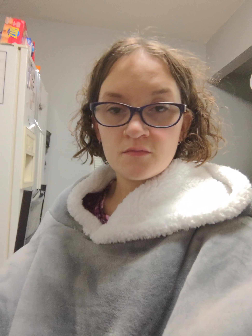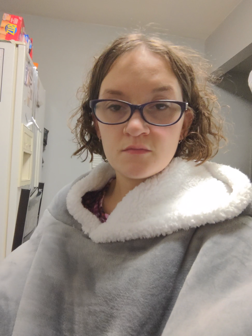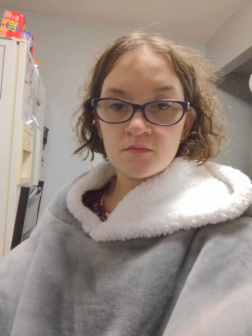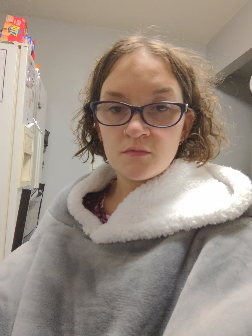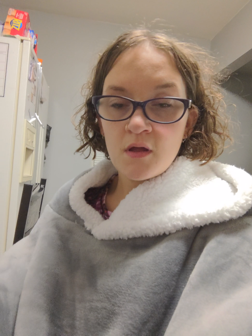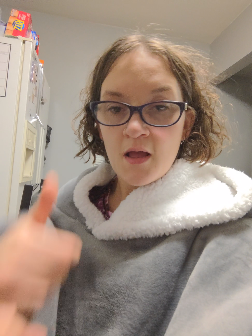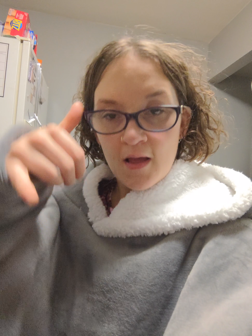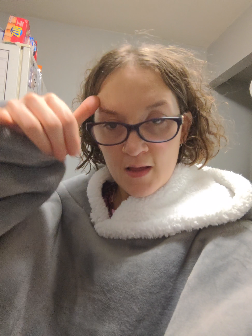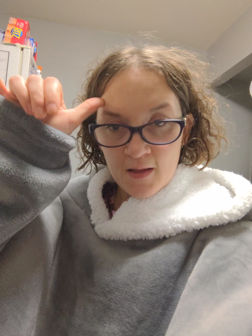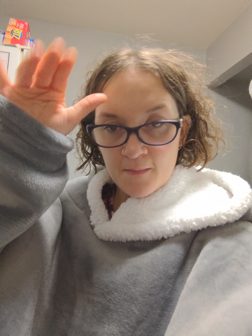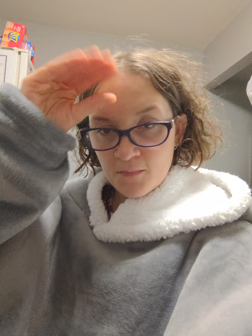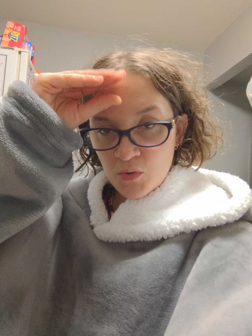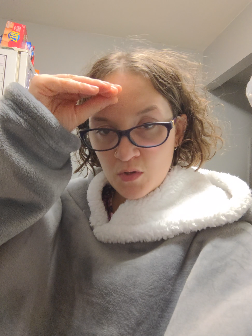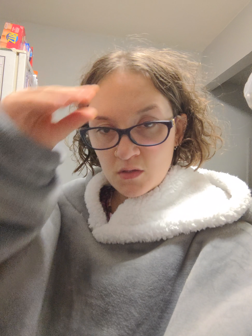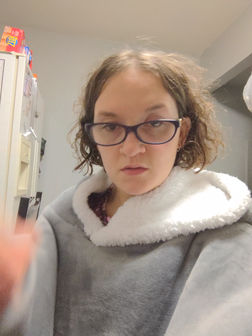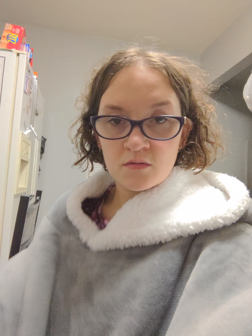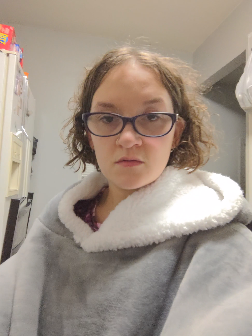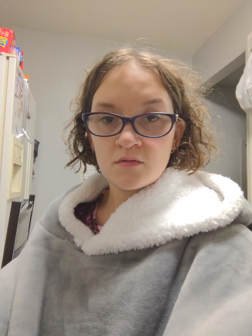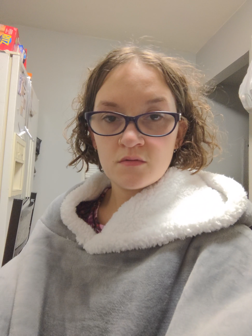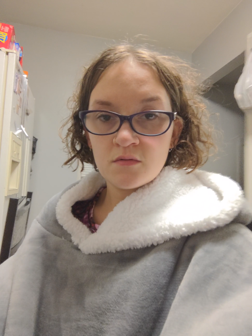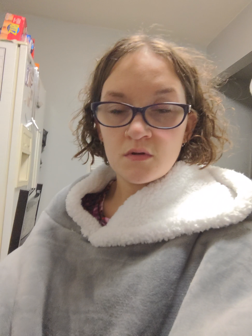cowboy